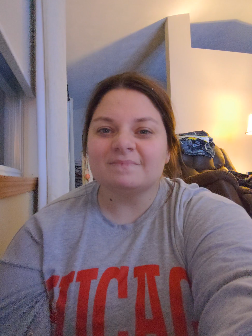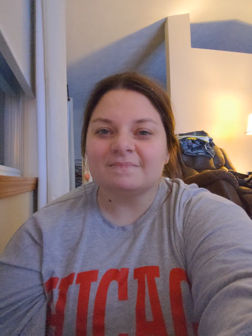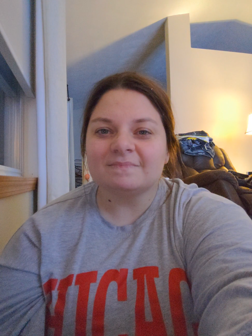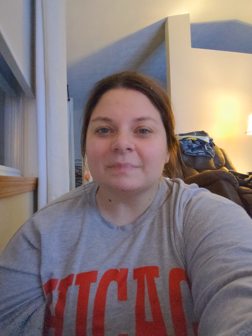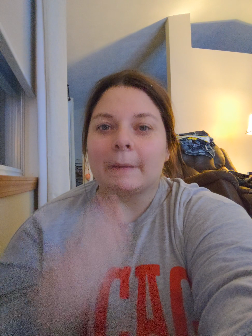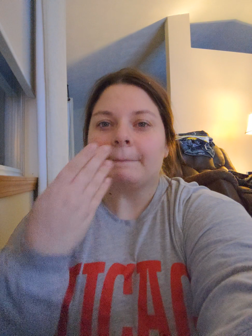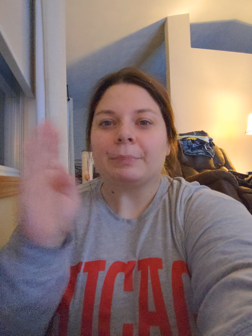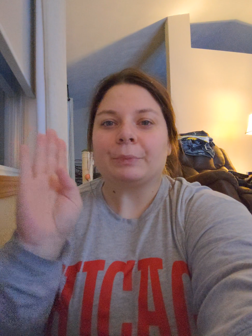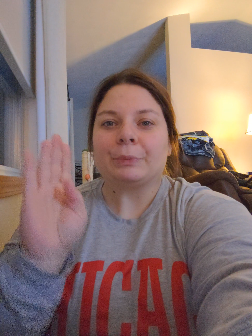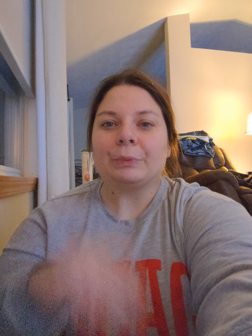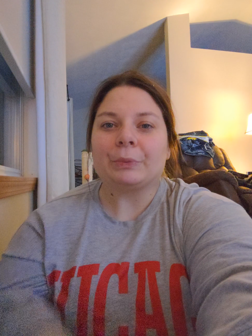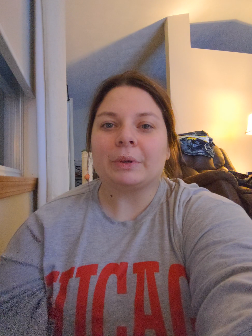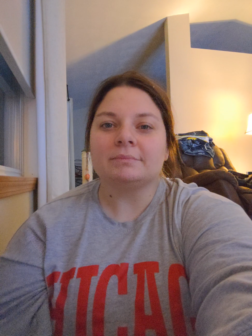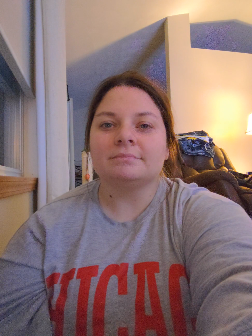blue